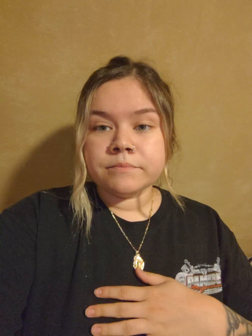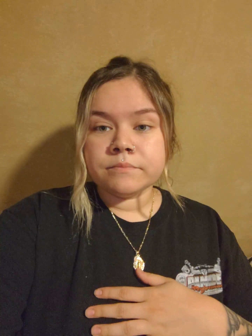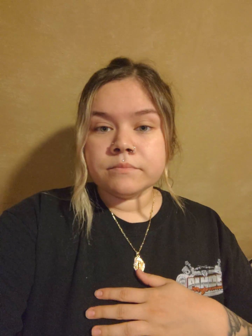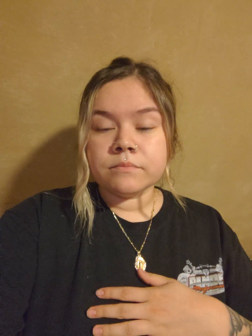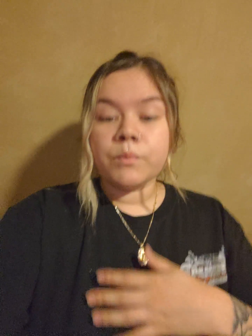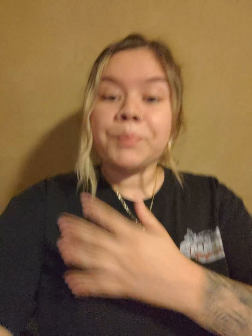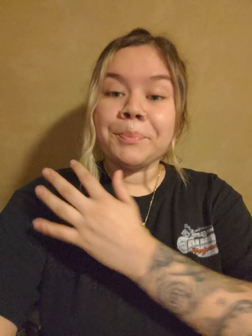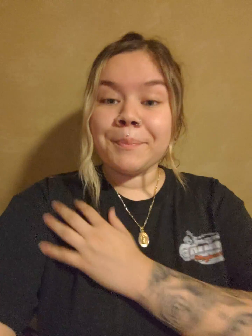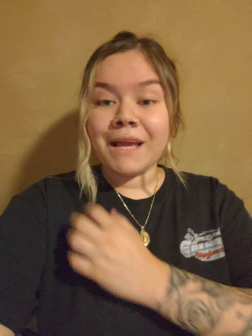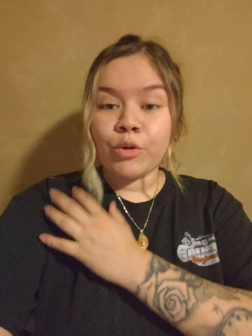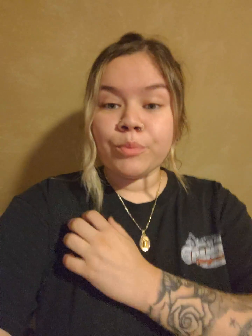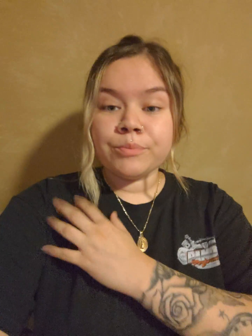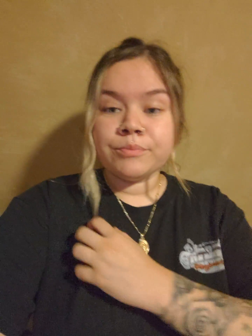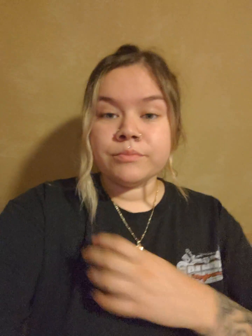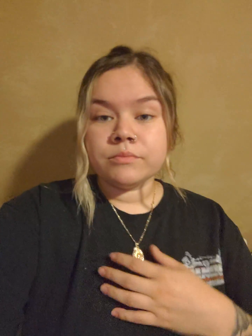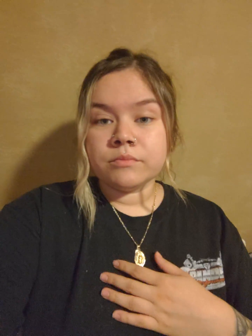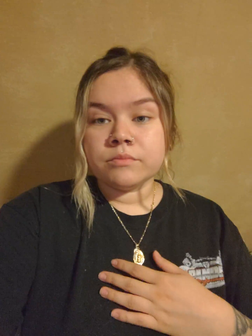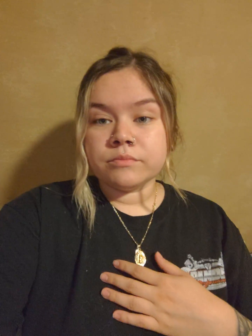bear